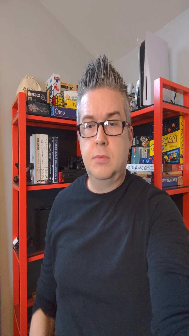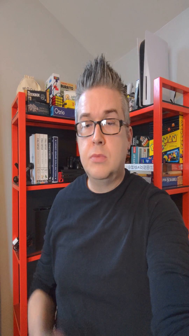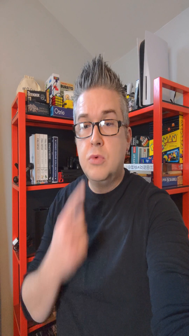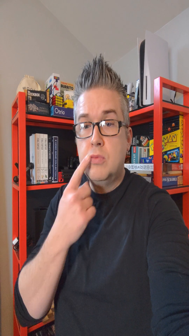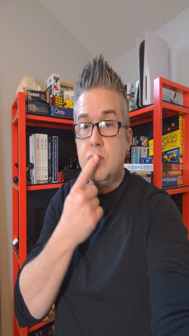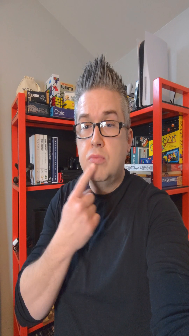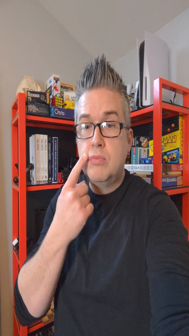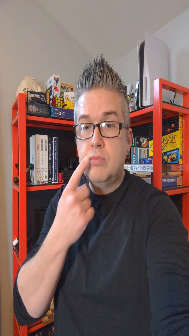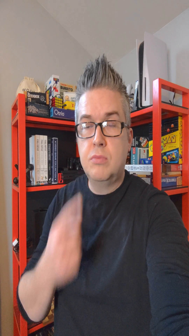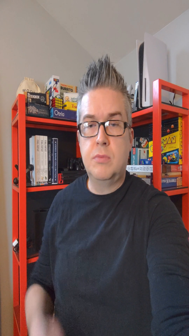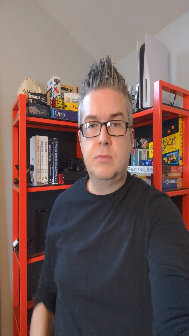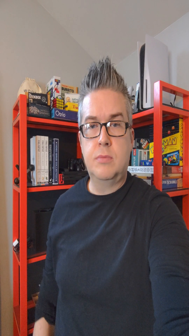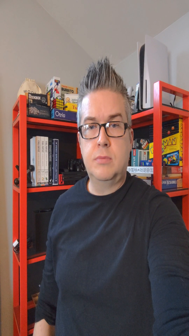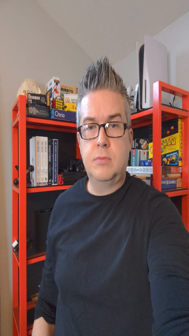lips